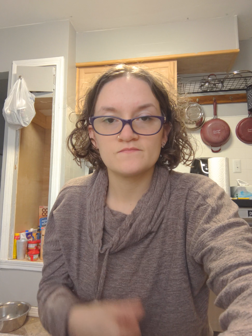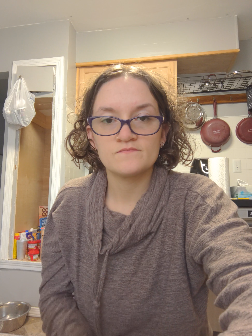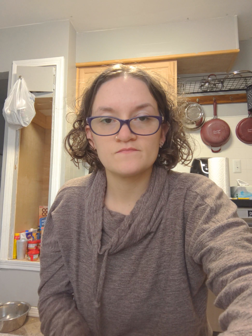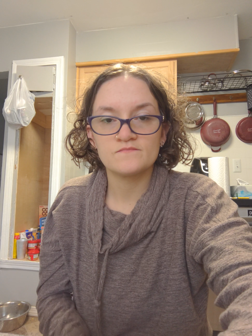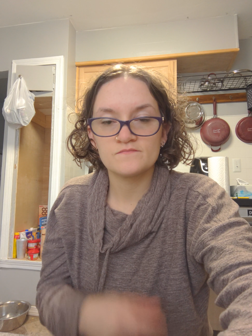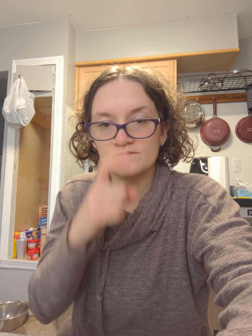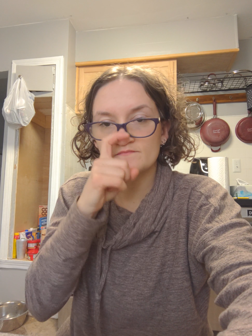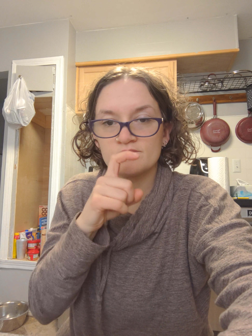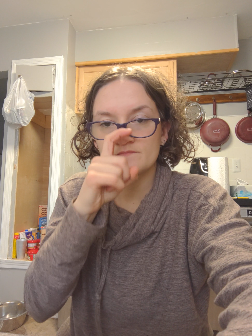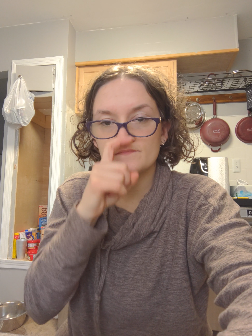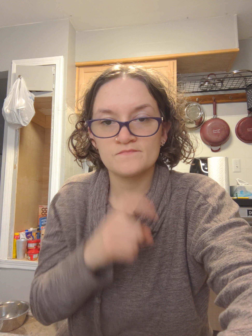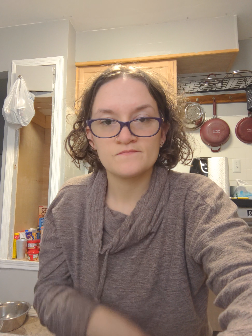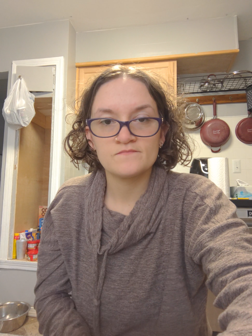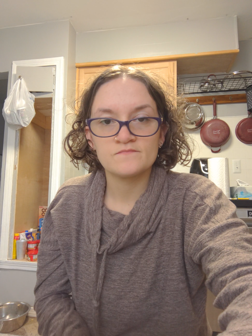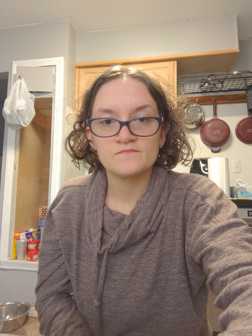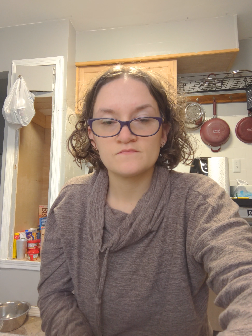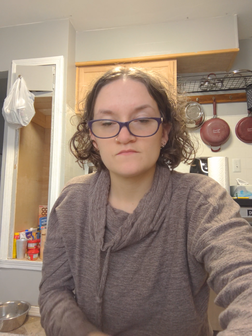doll